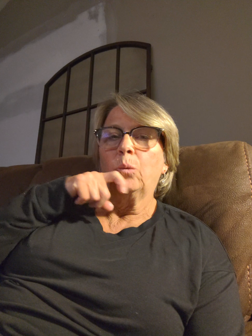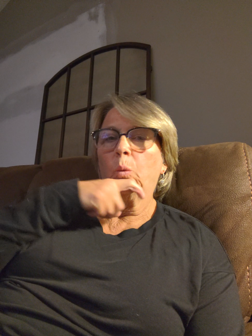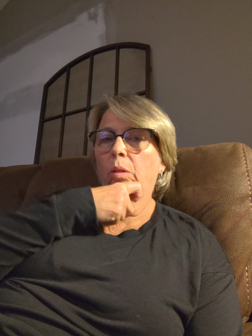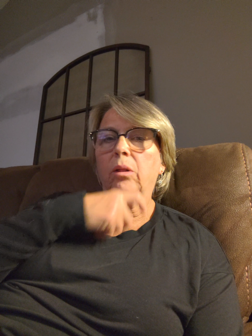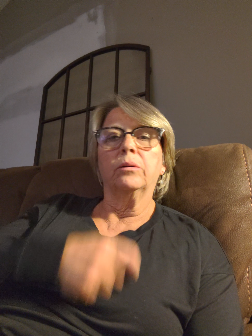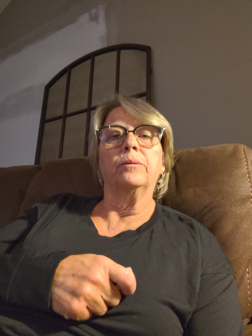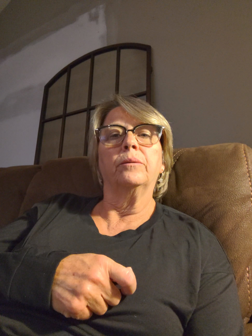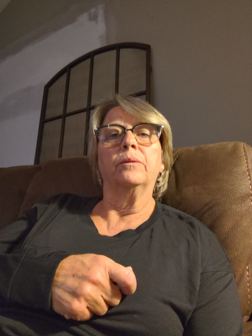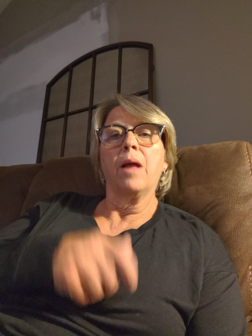cereal